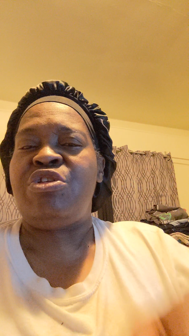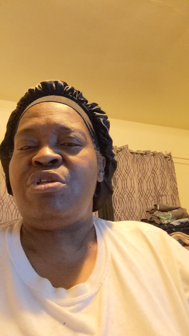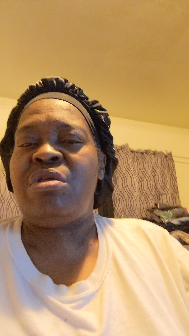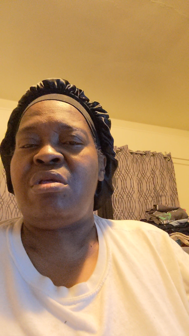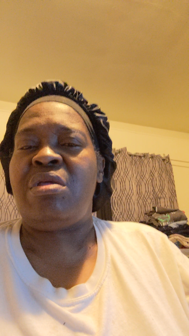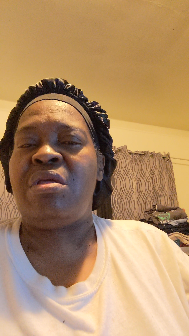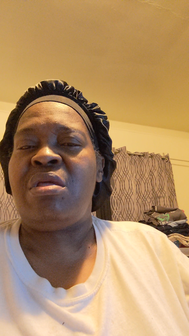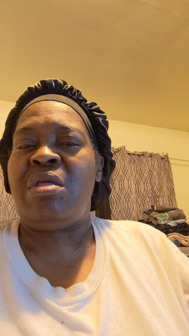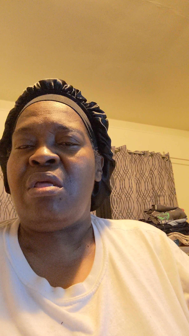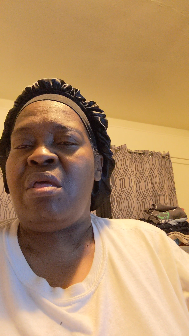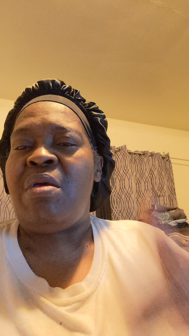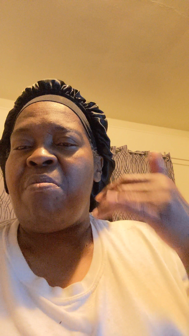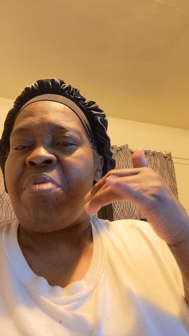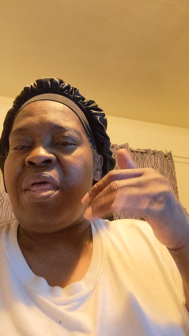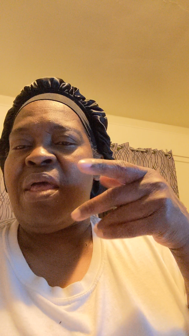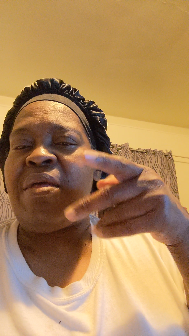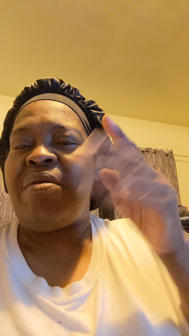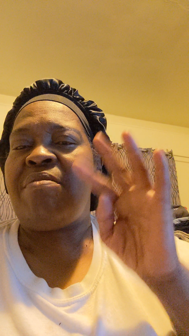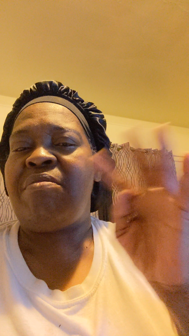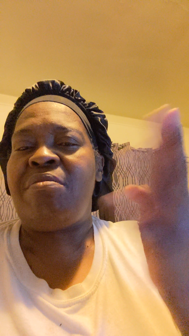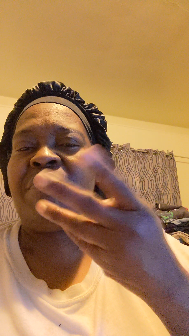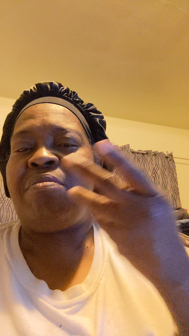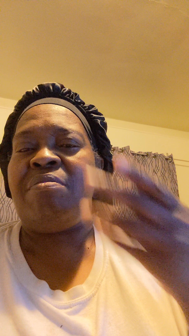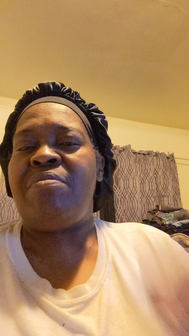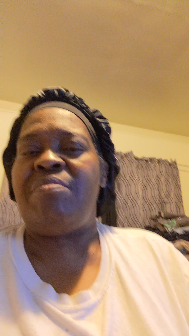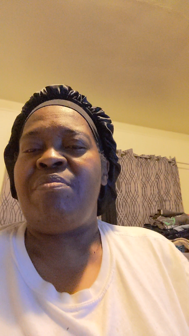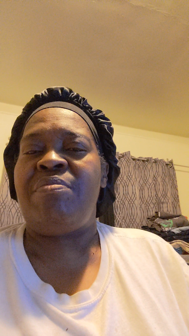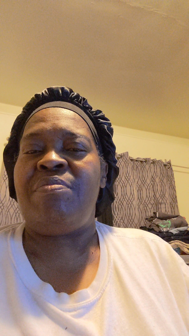playpen